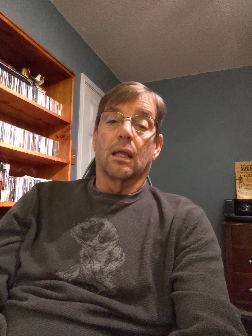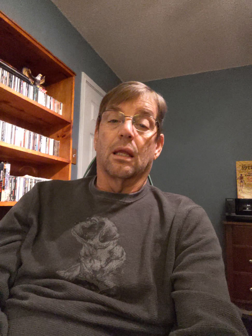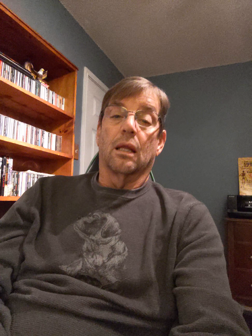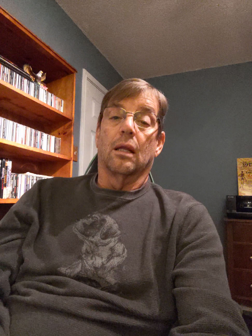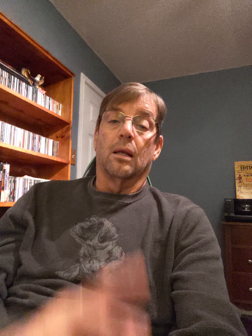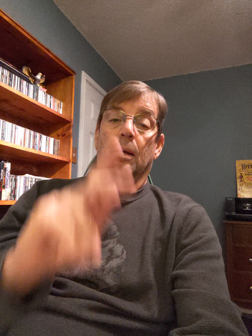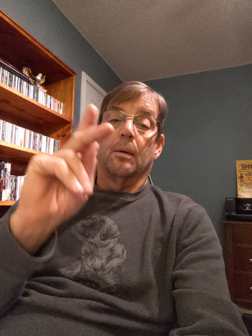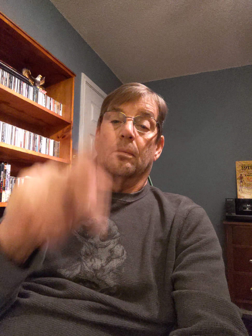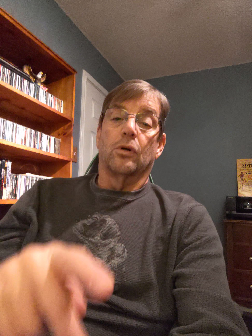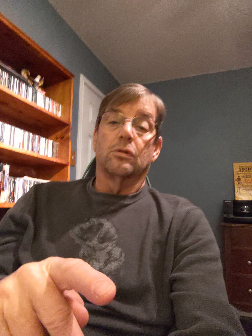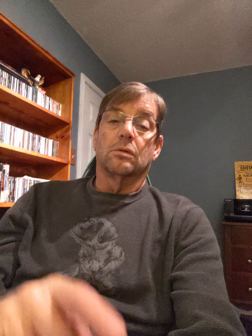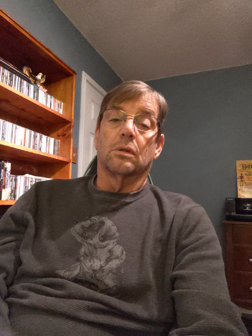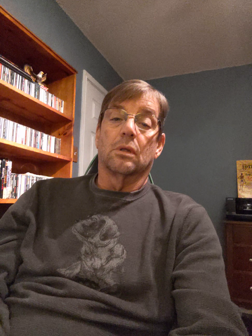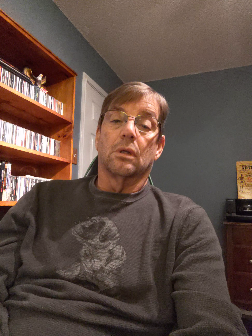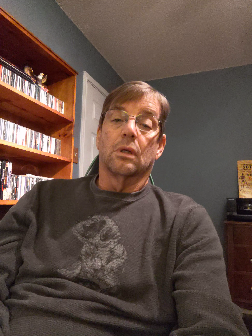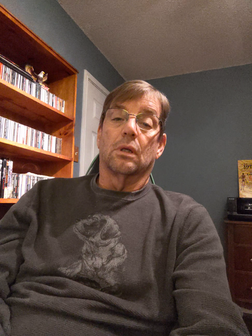person